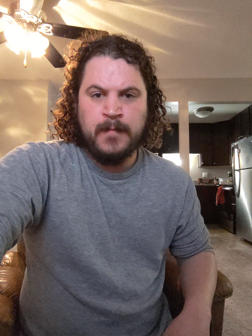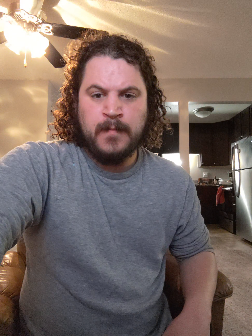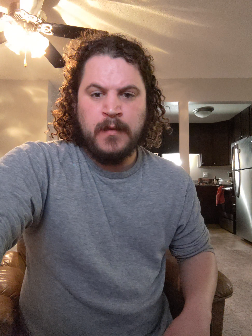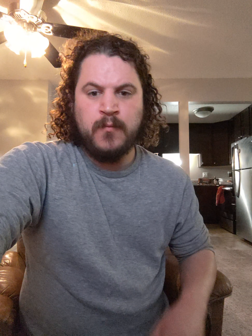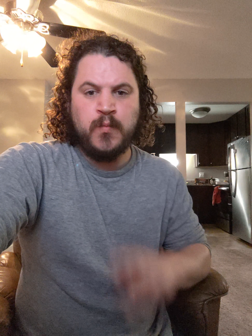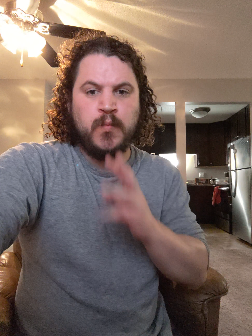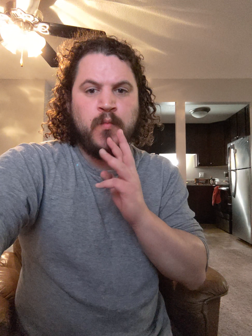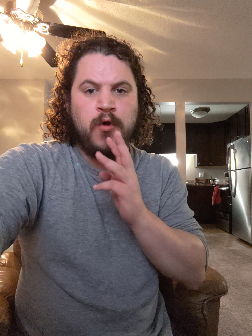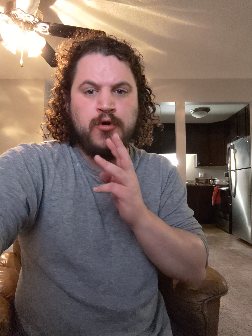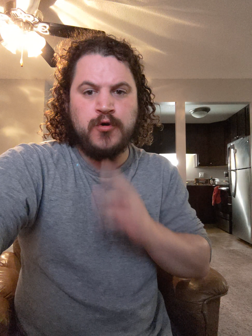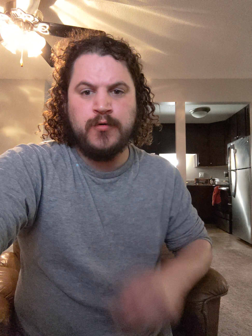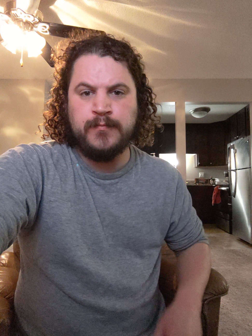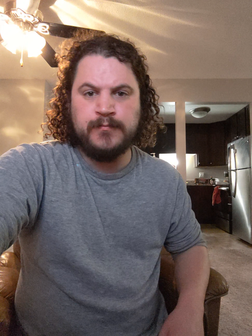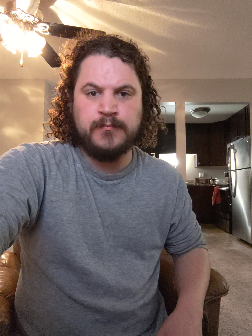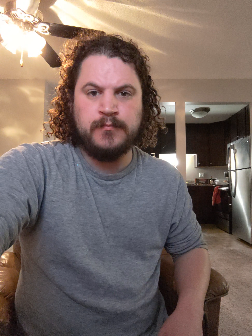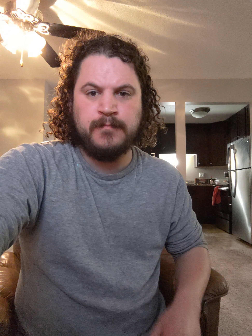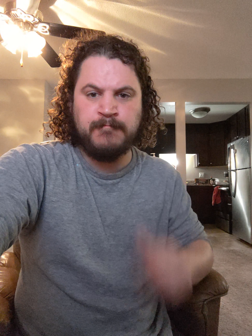water